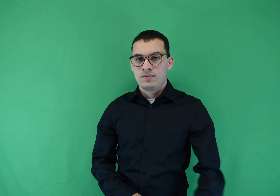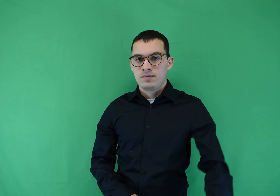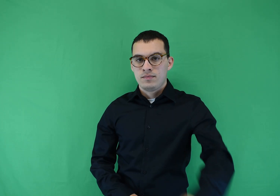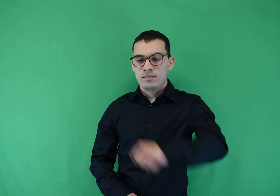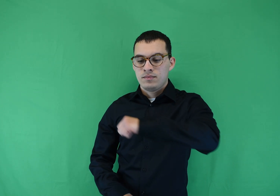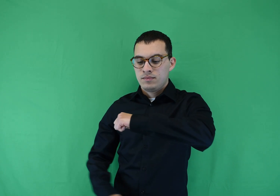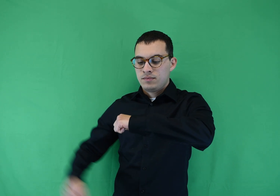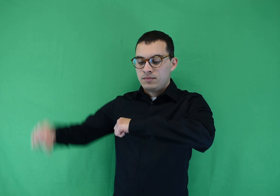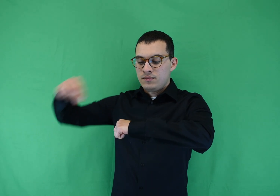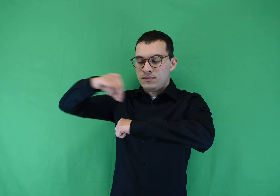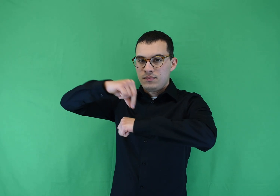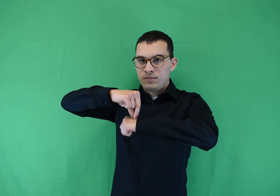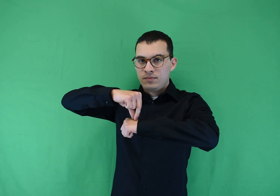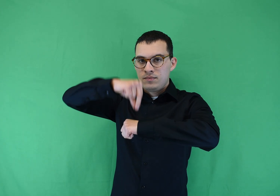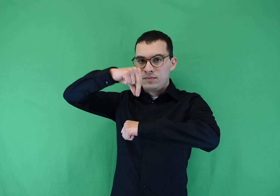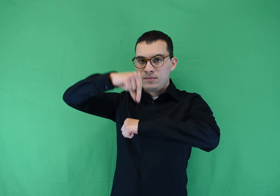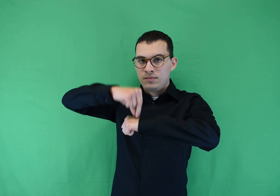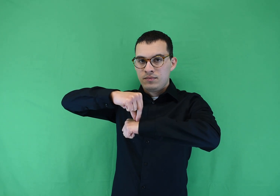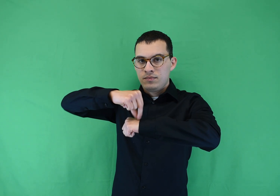doctor